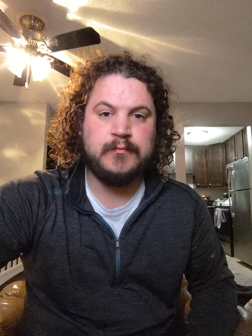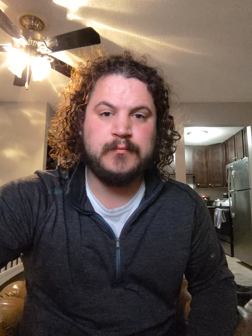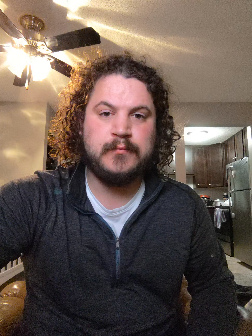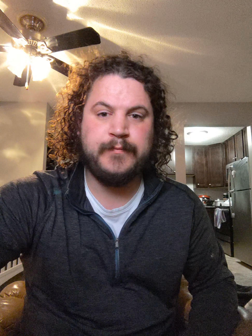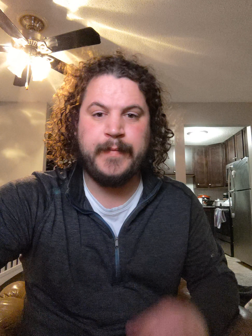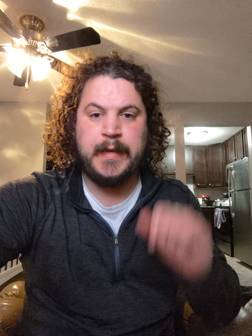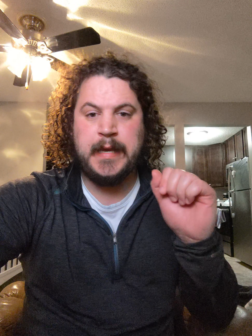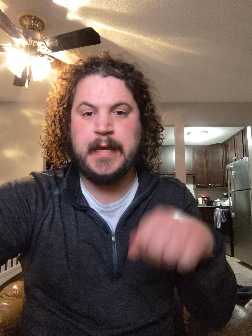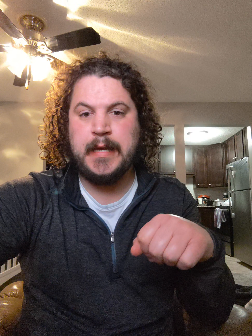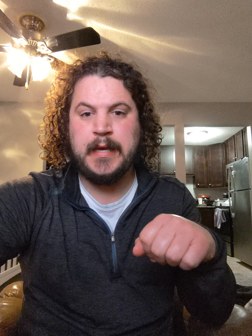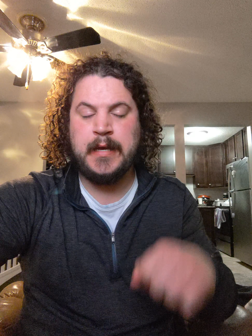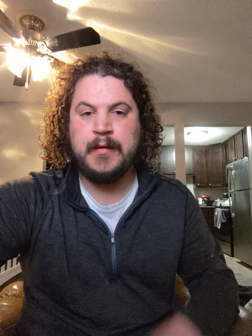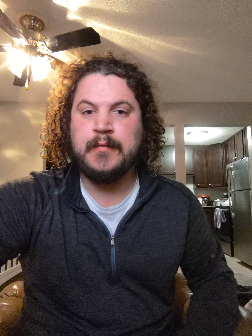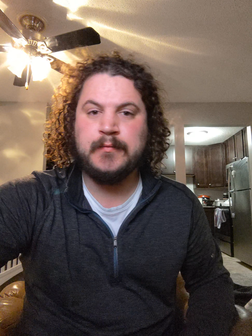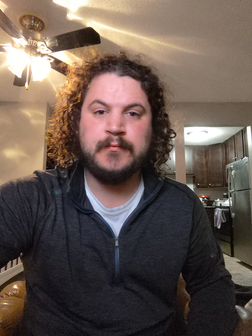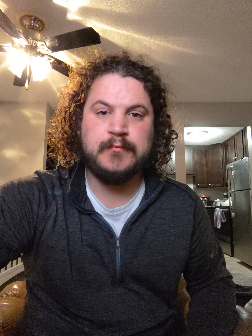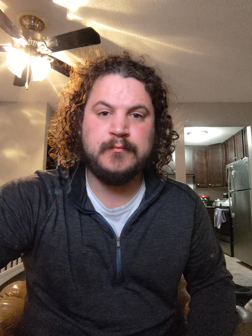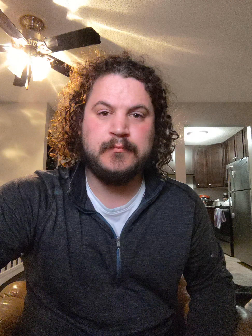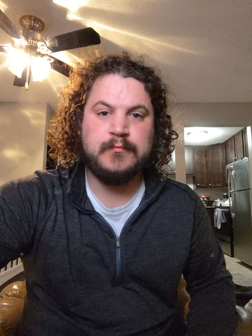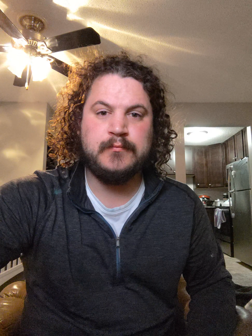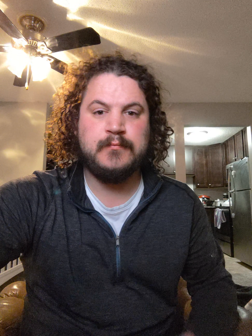can